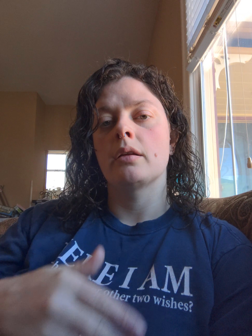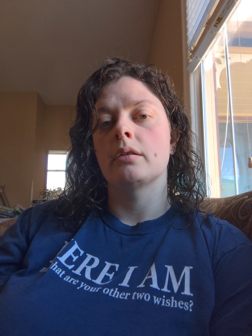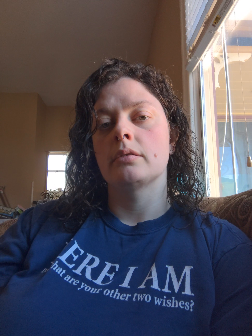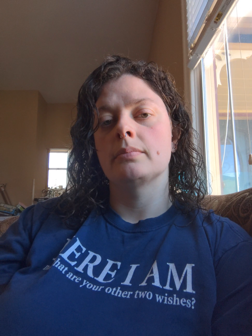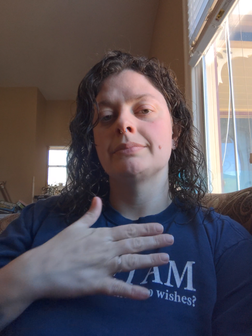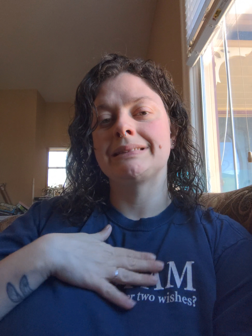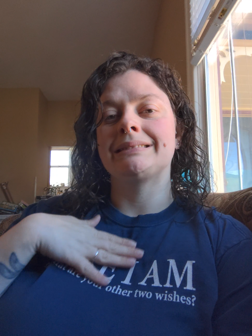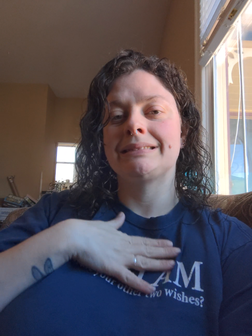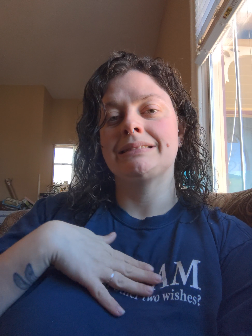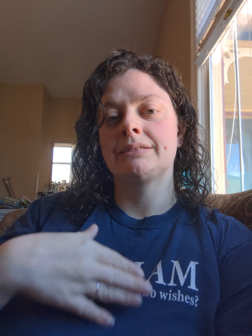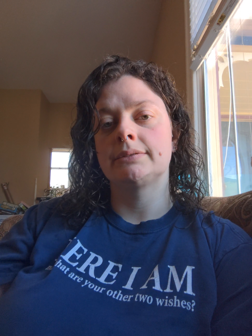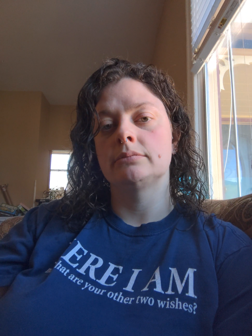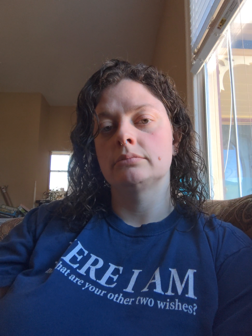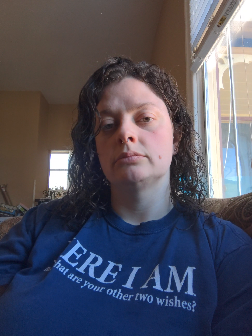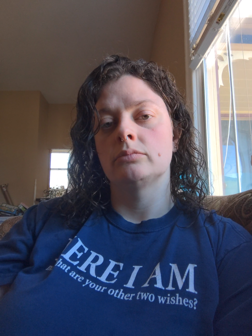please